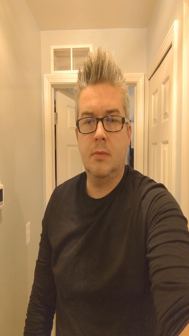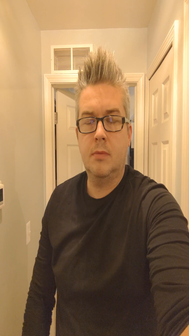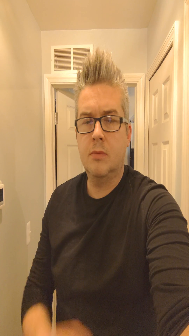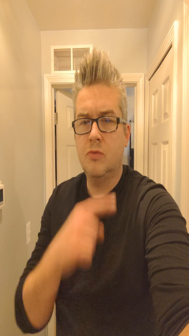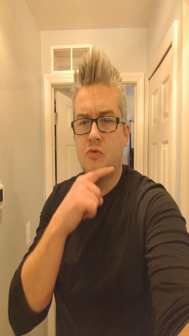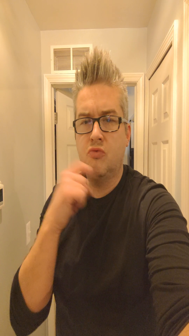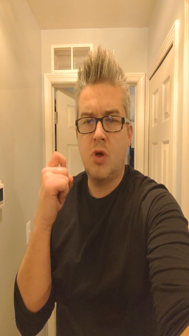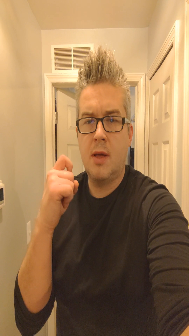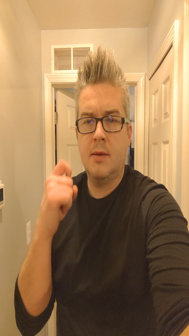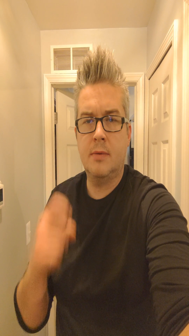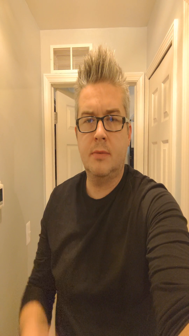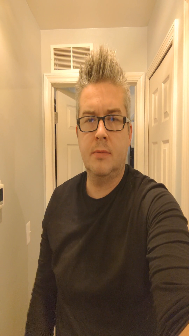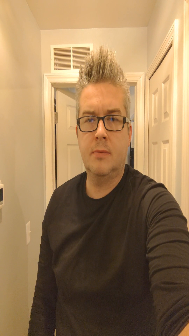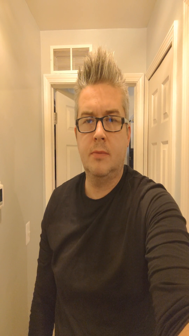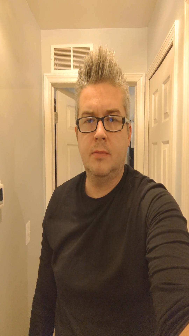dry